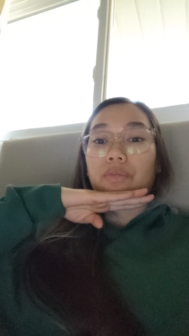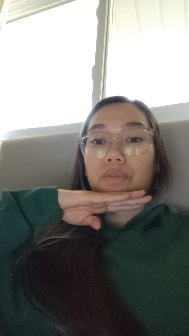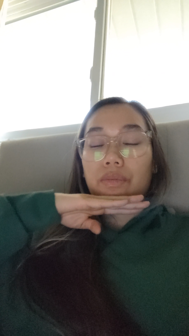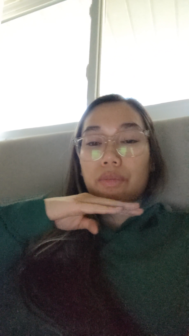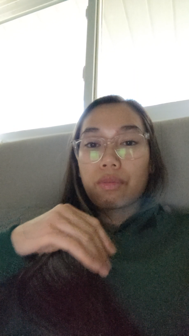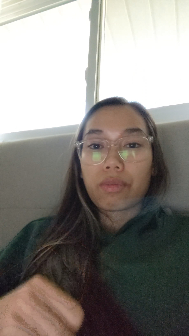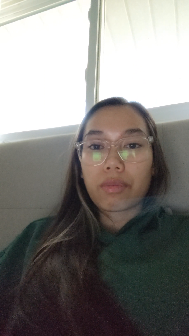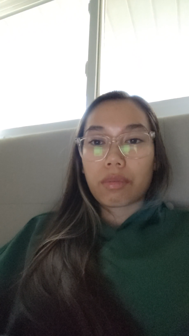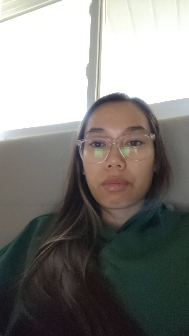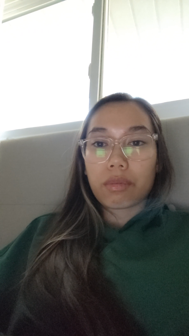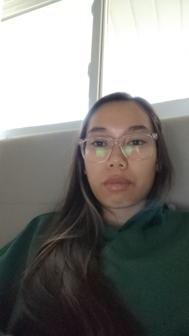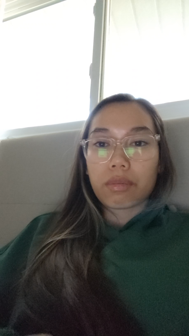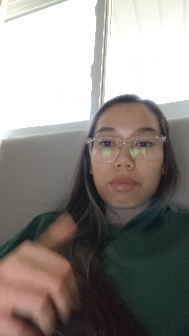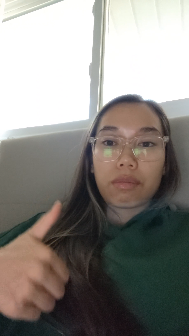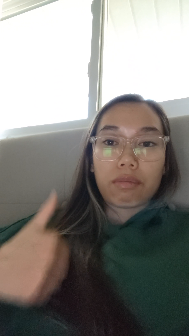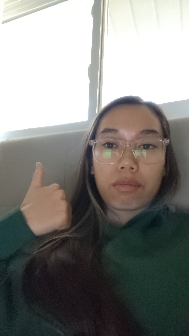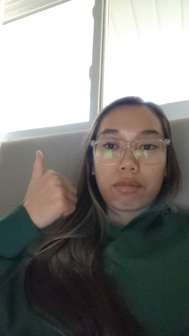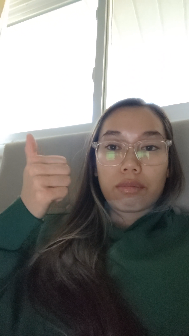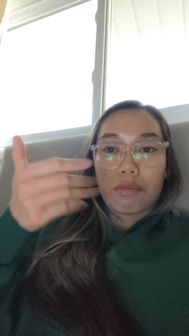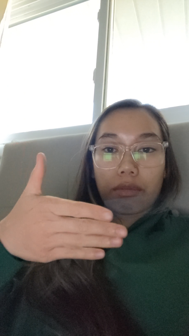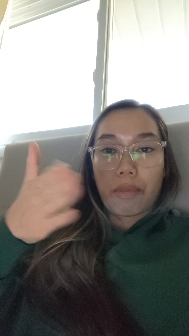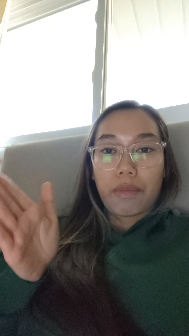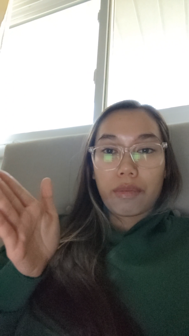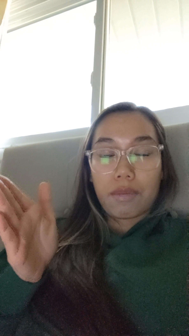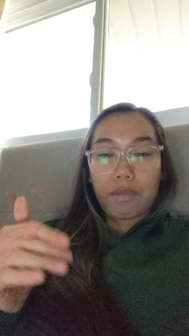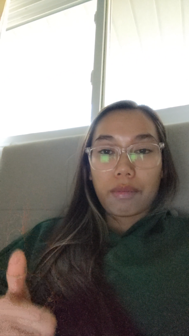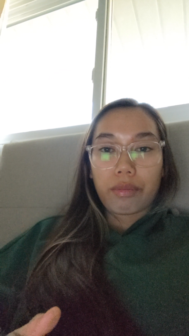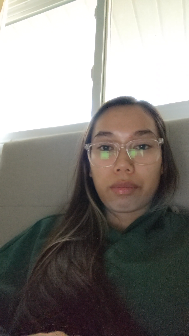living room